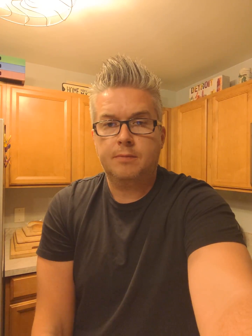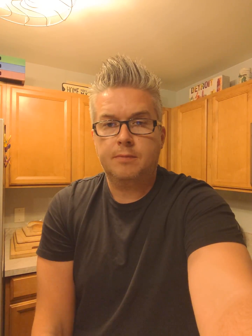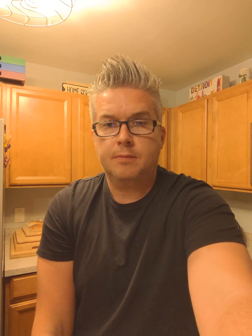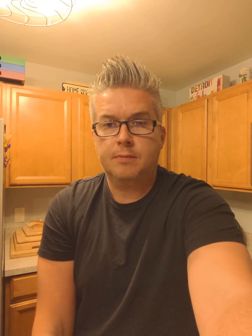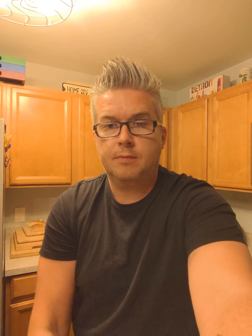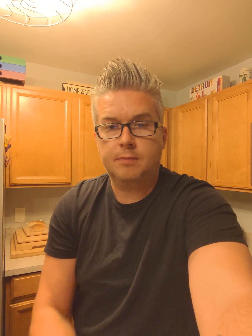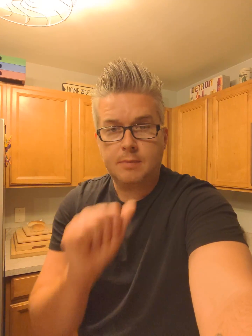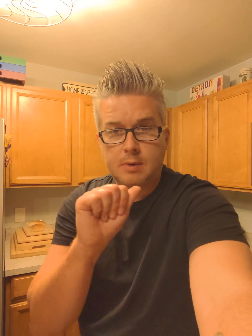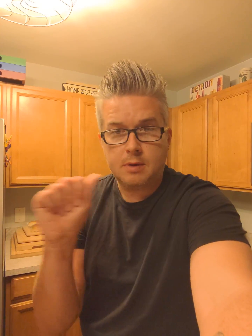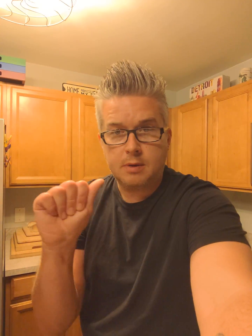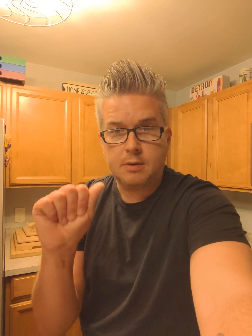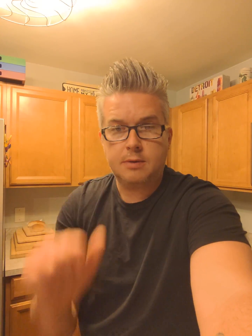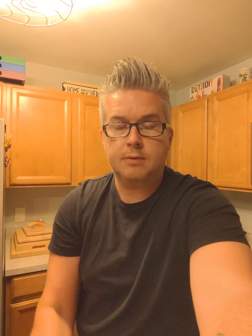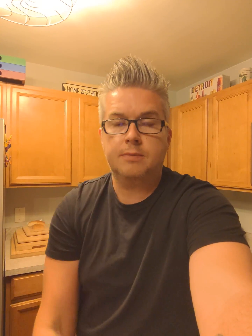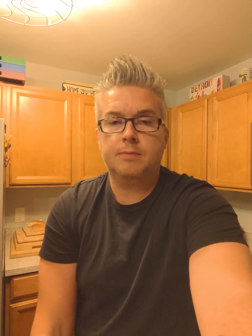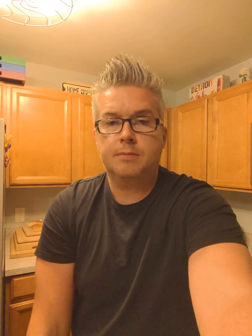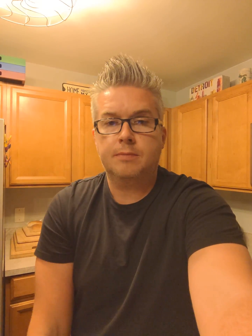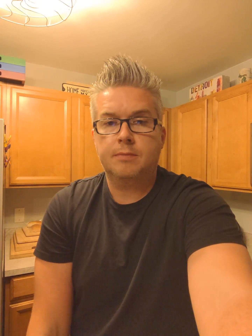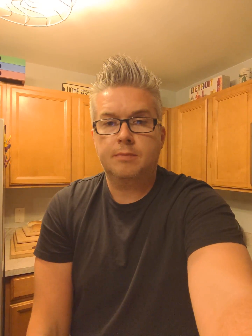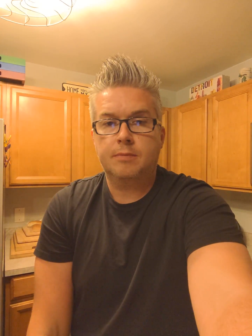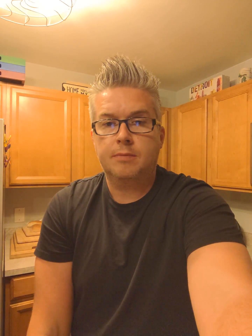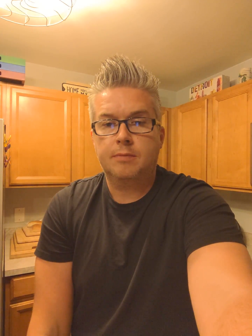a